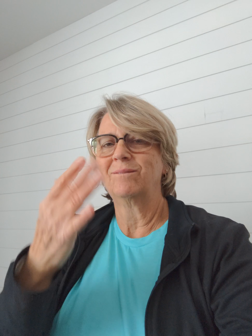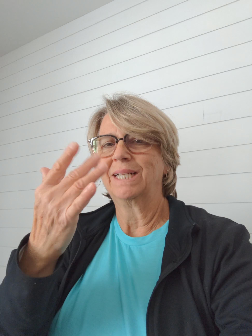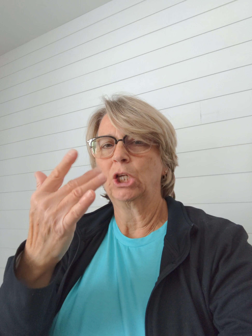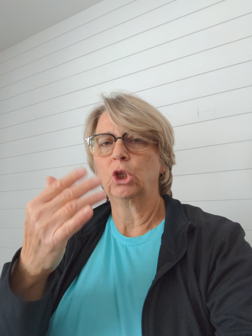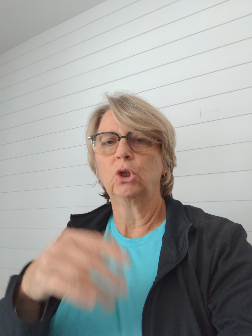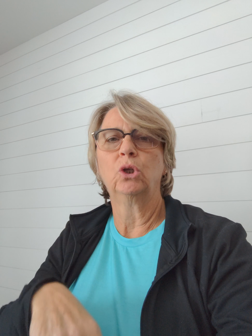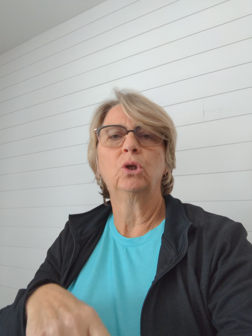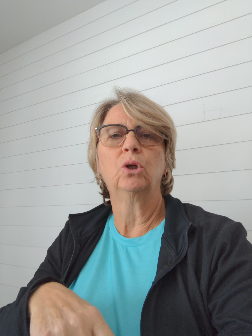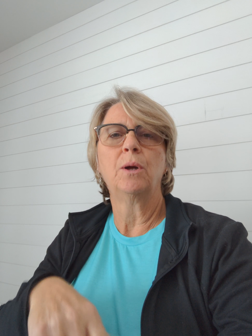finger